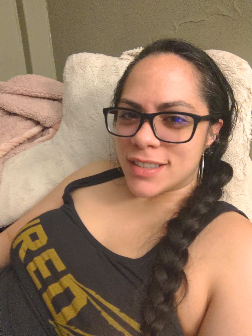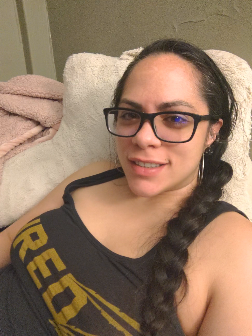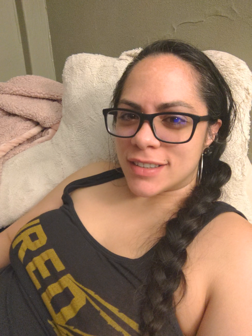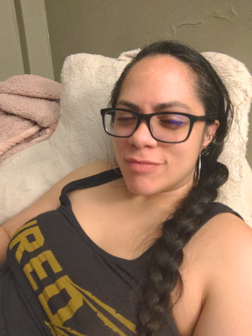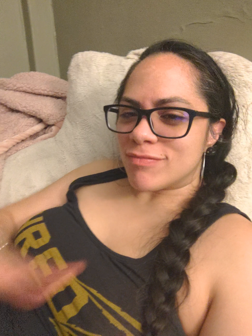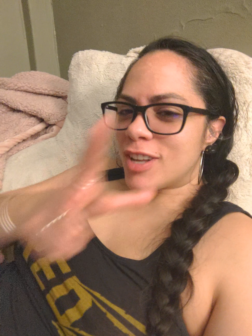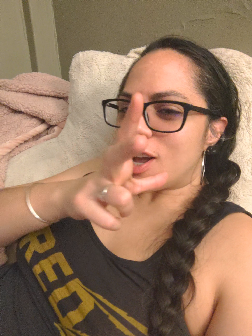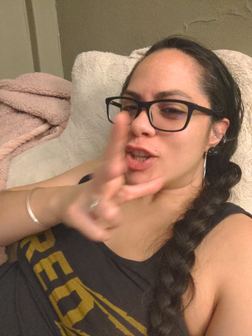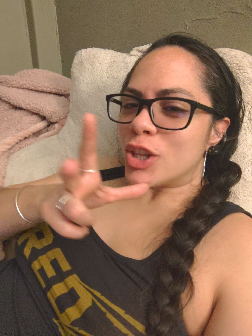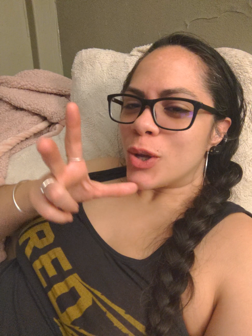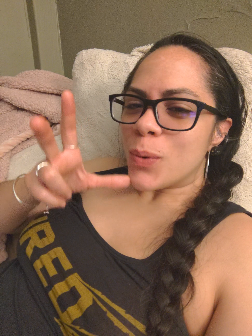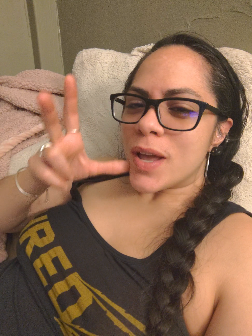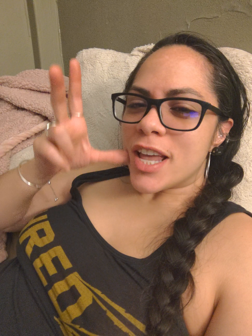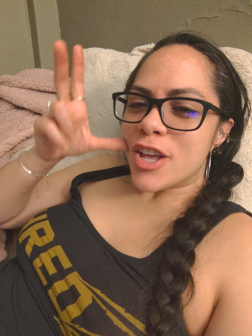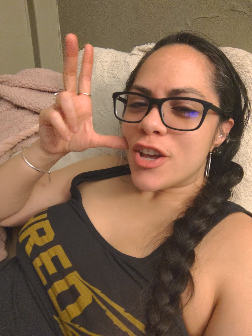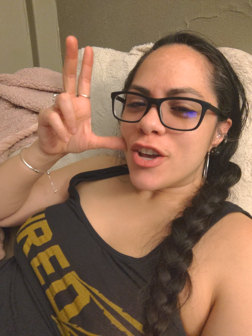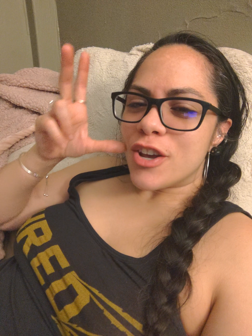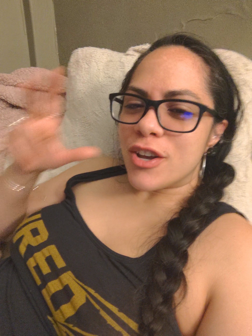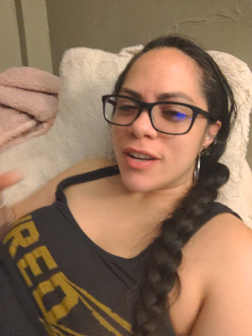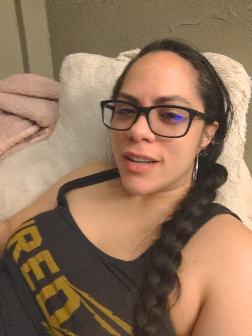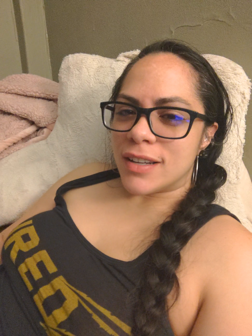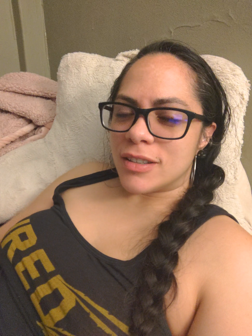underwear